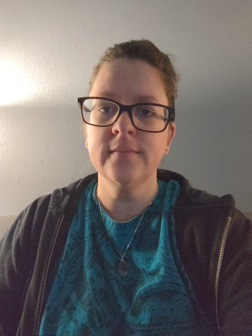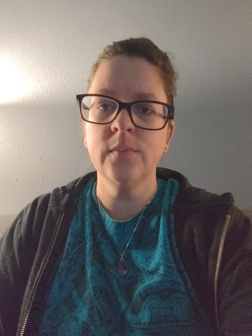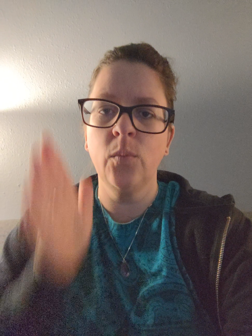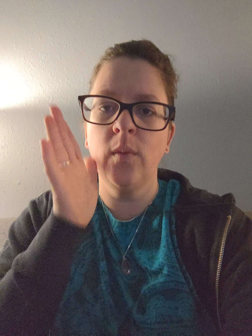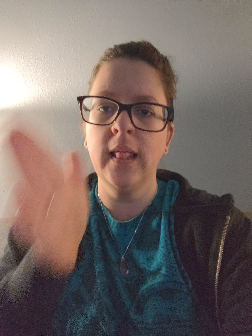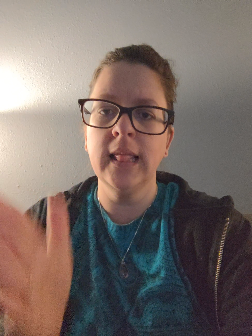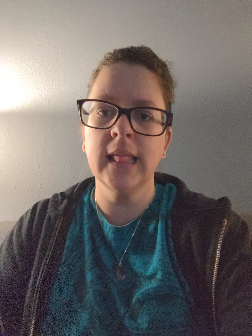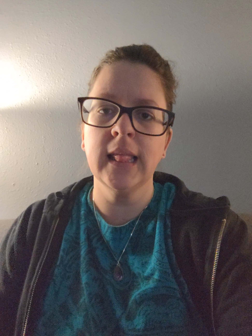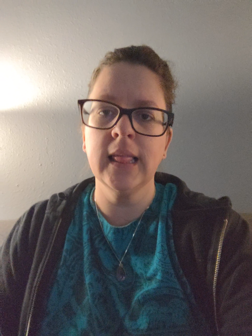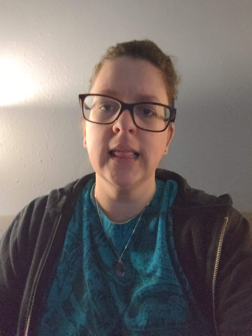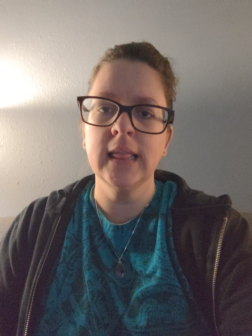will